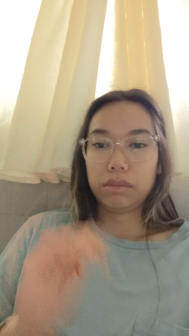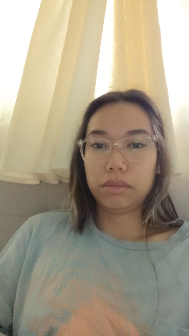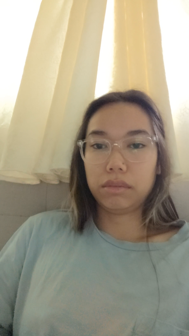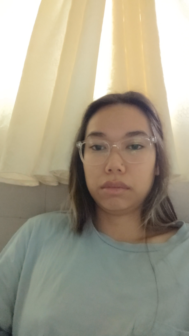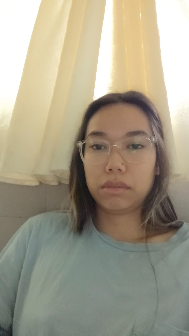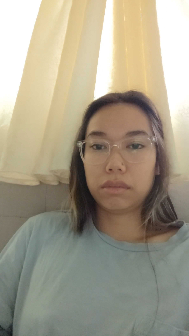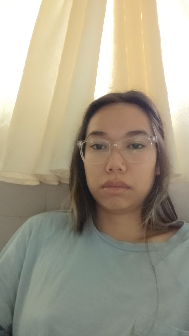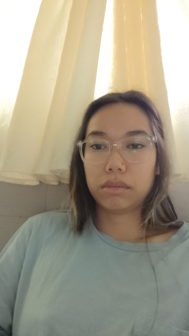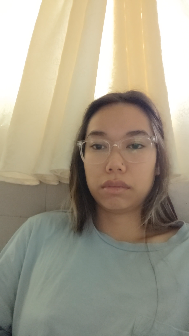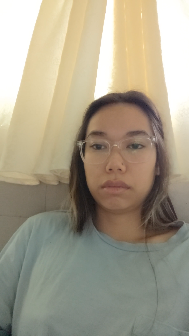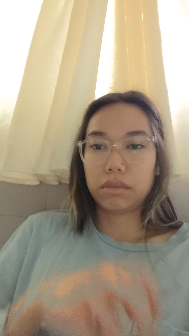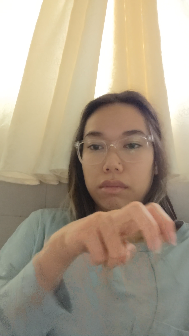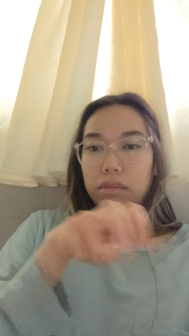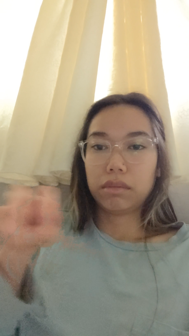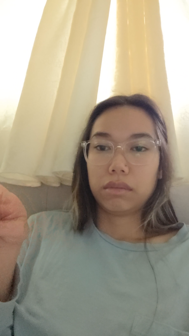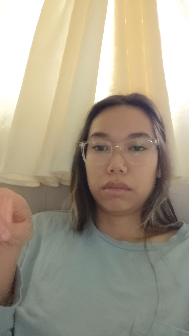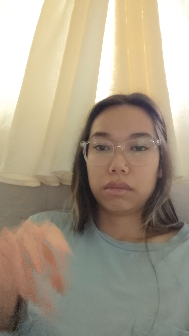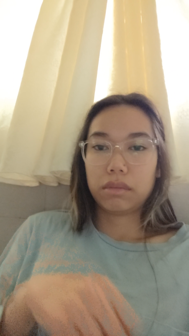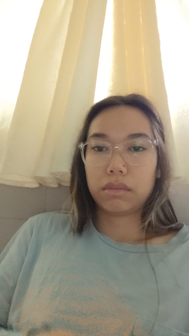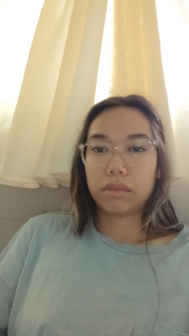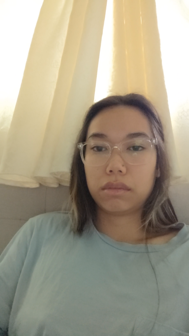couch